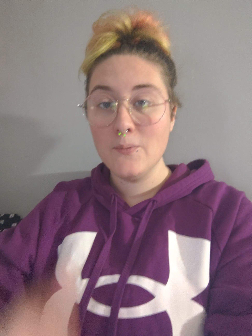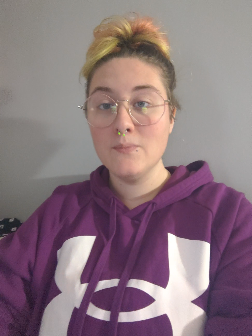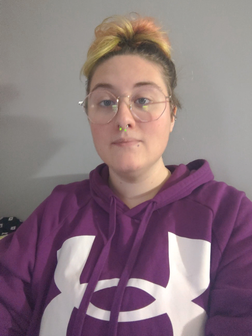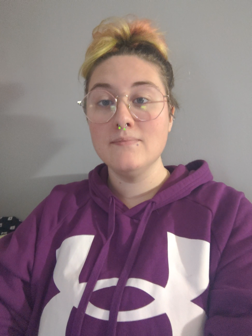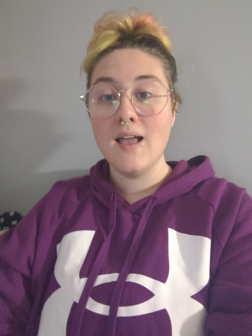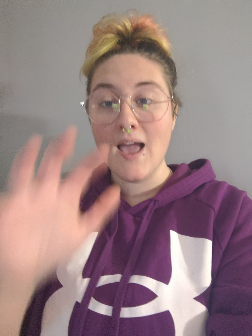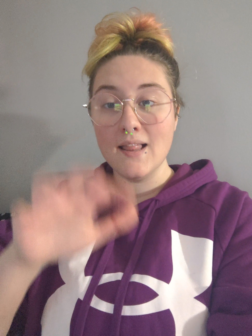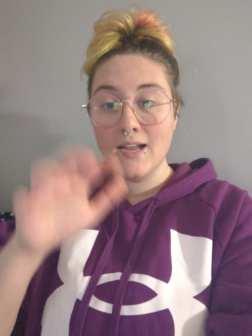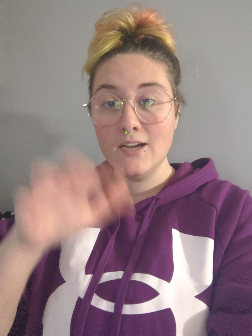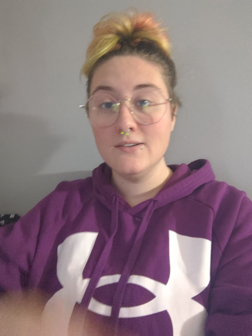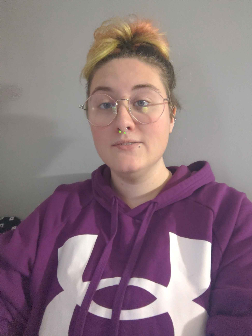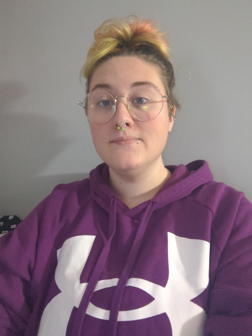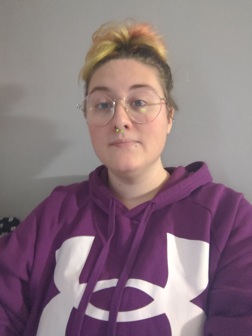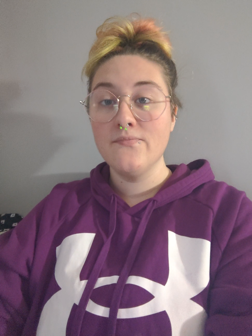alligator